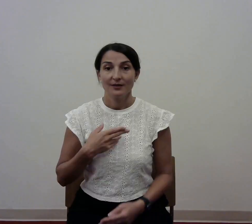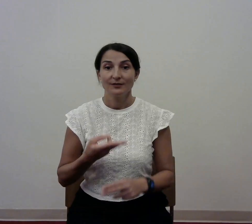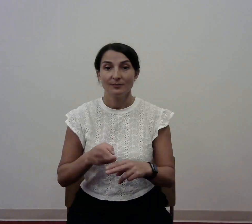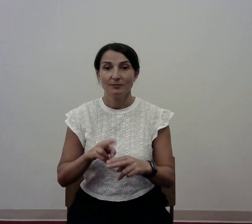bu